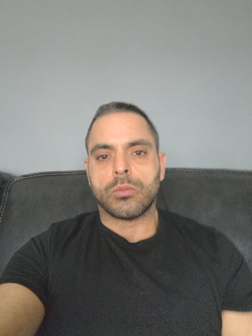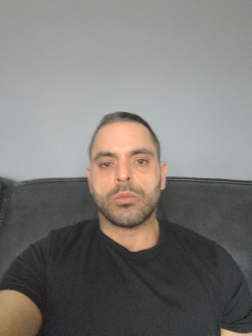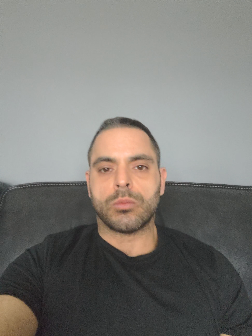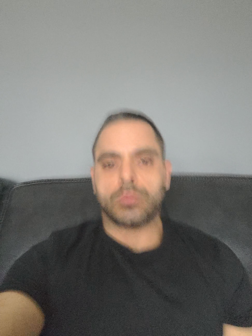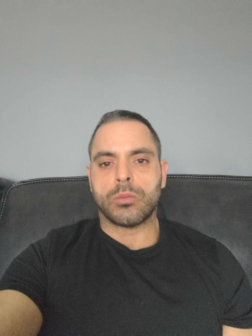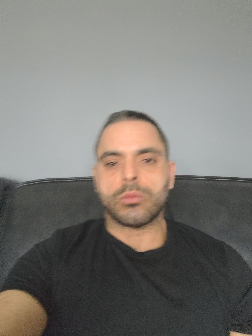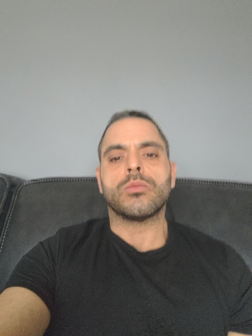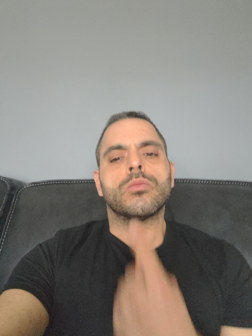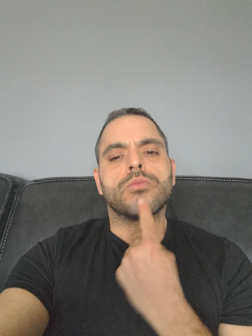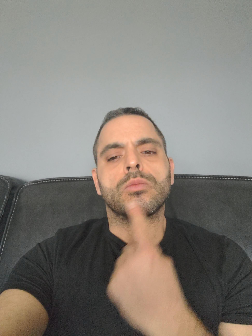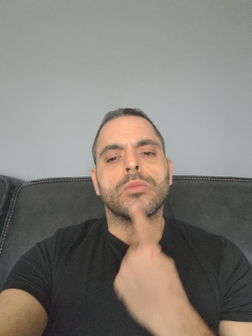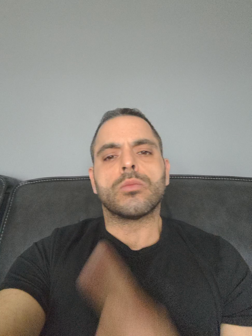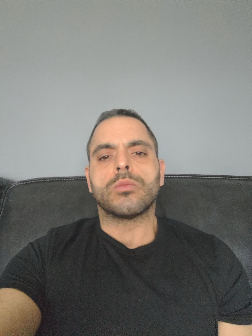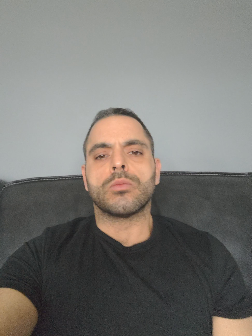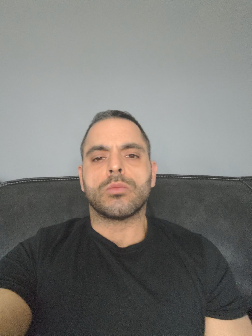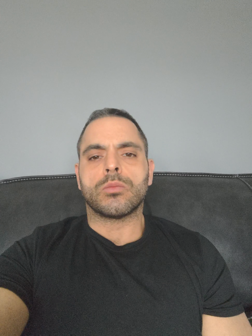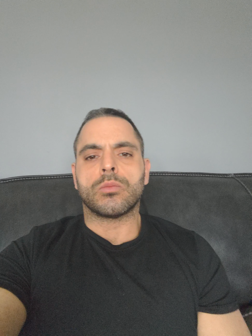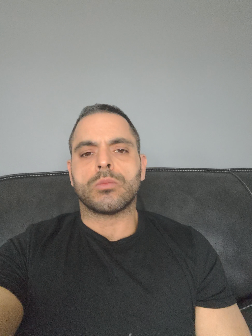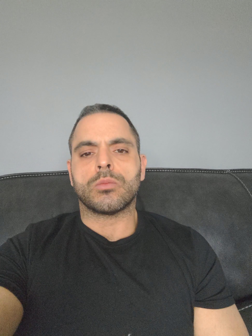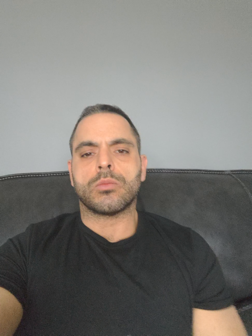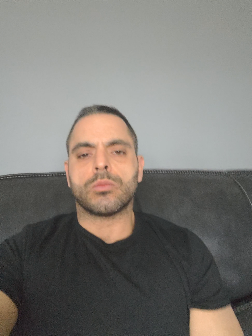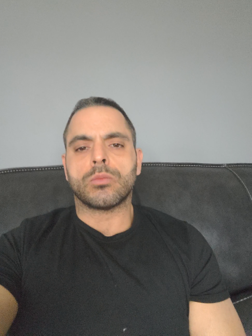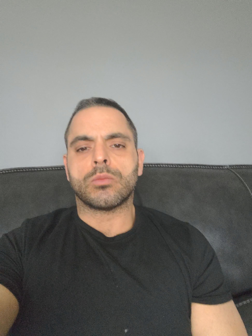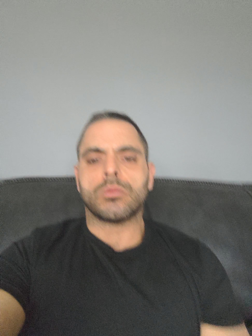sad